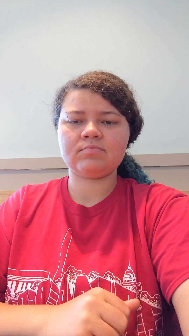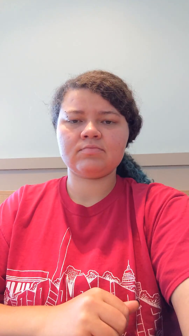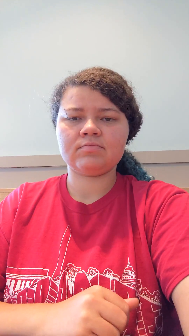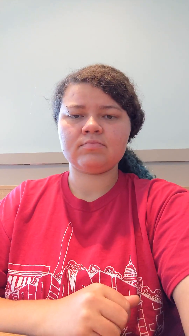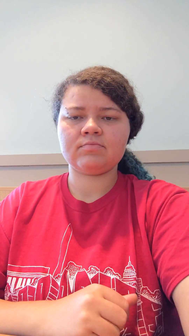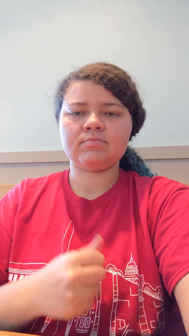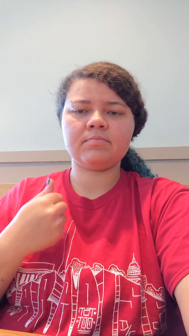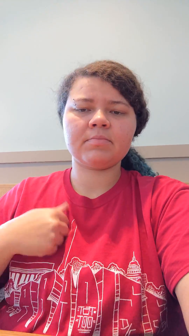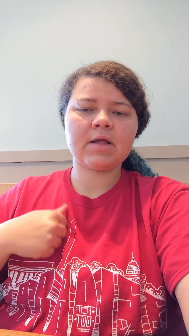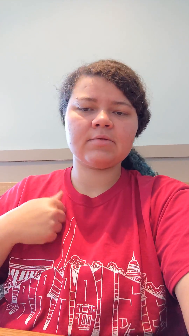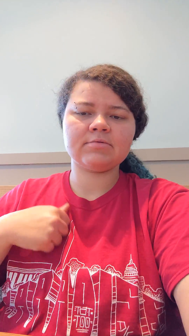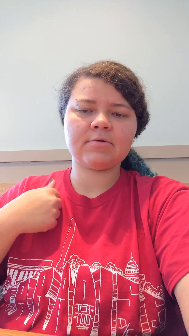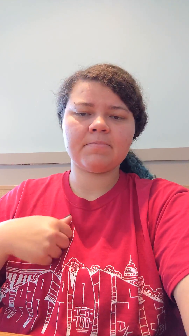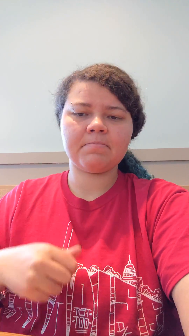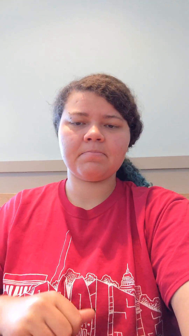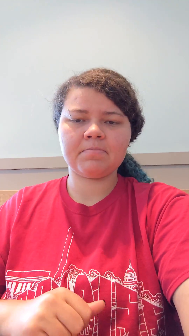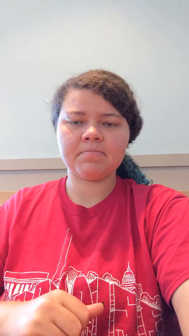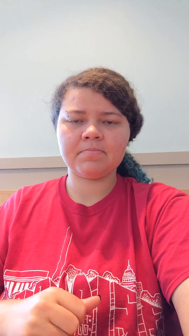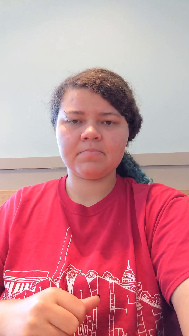bathtub